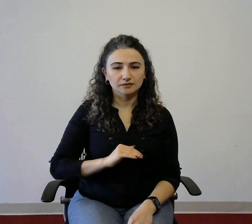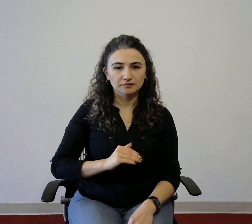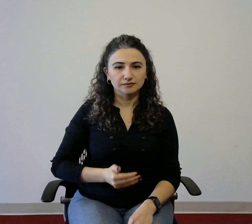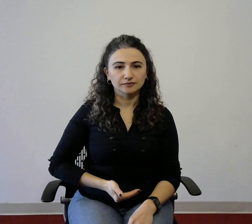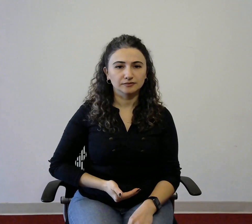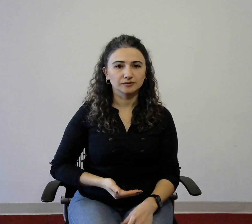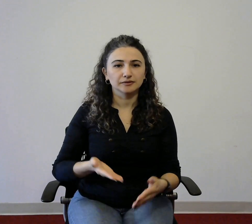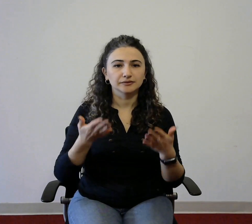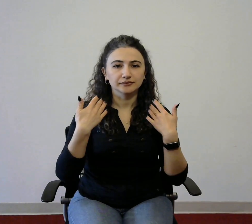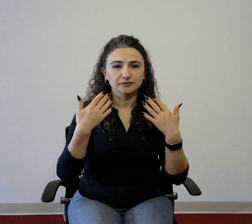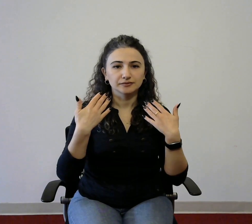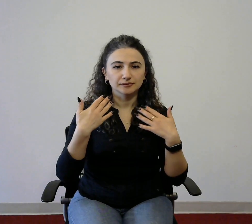bağ